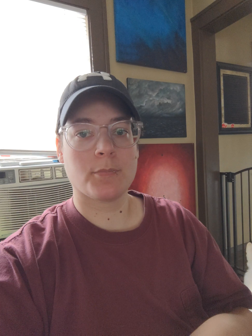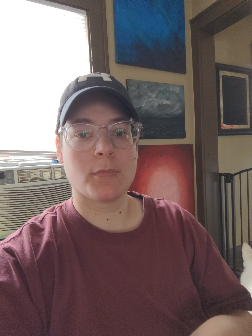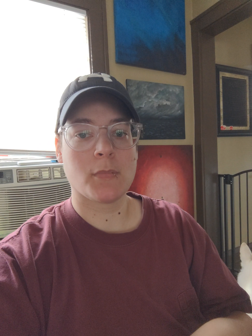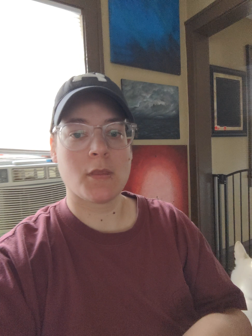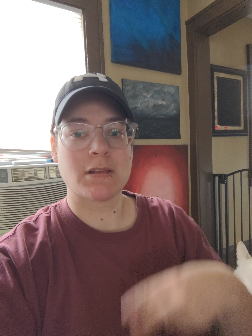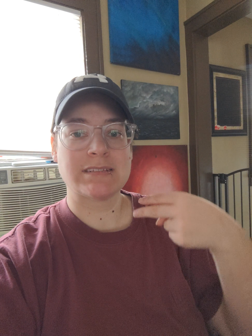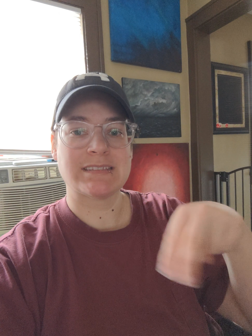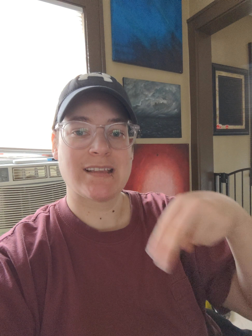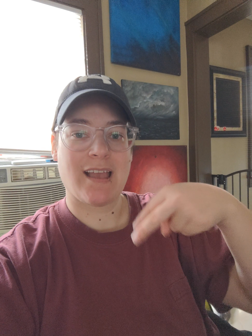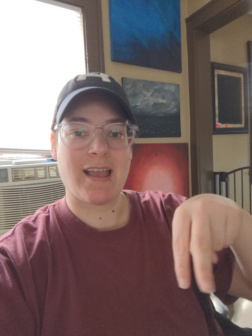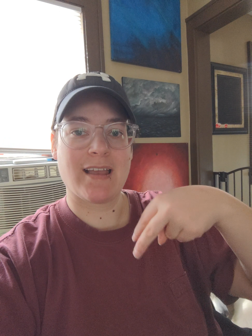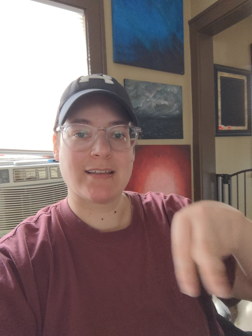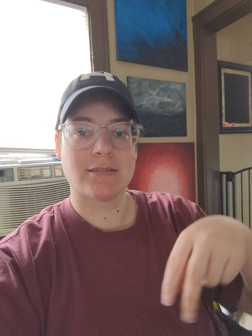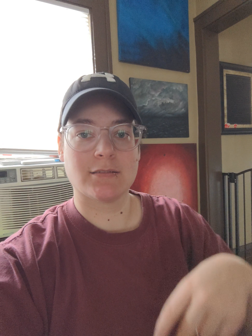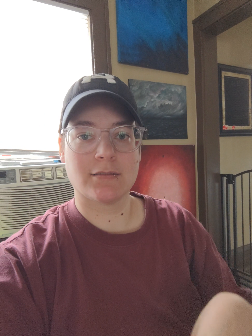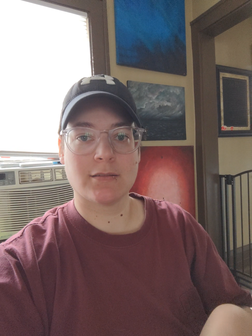dance